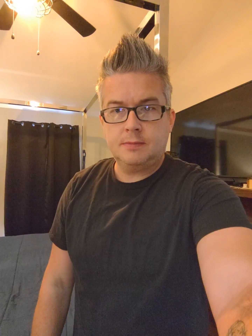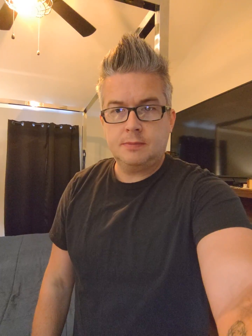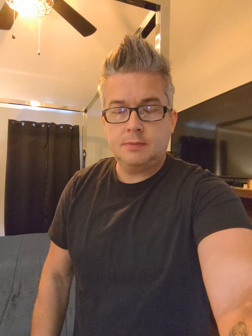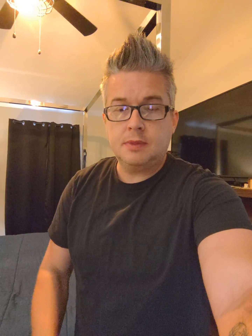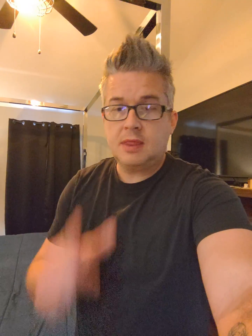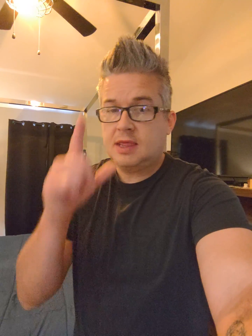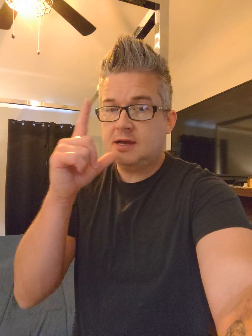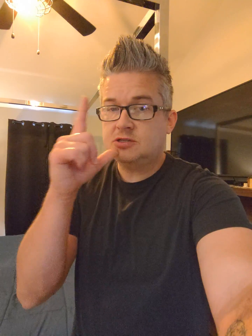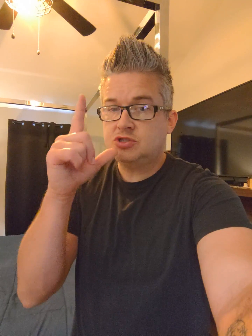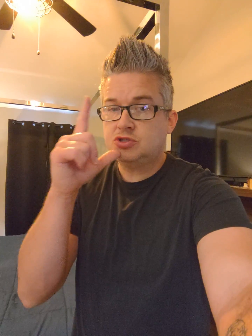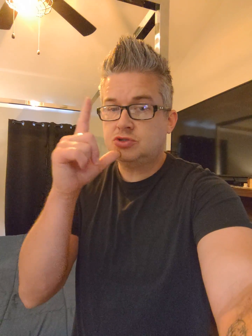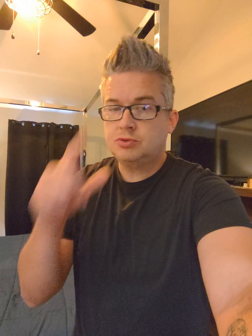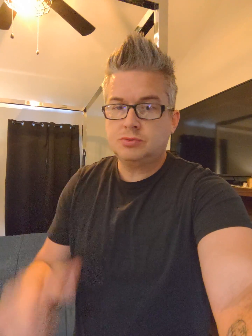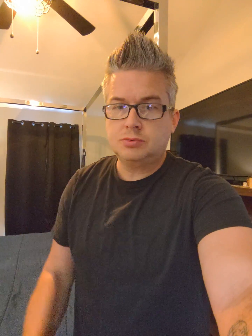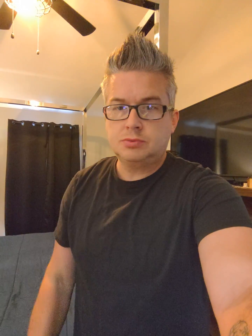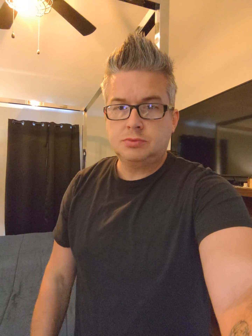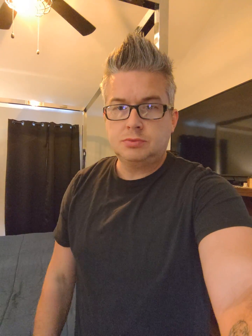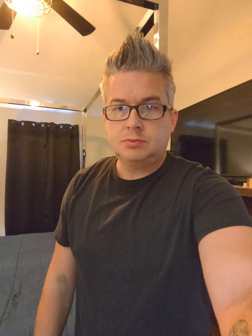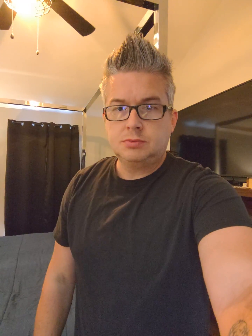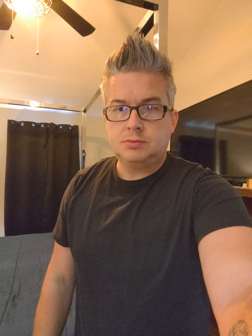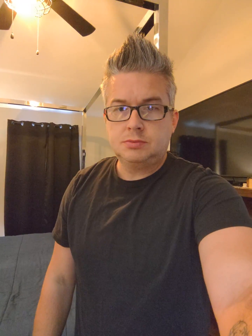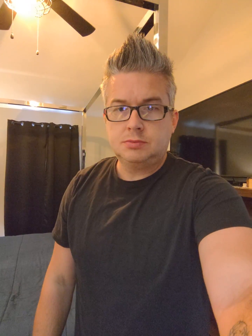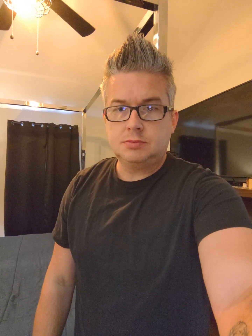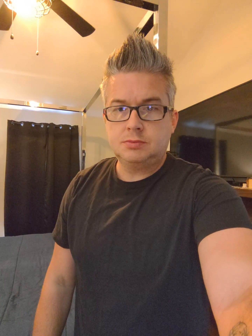lunch